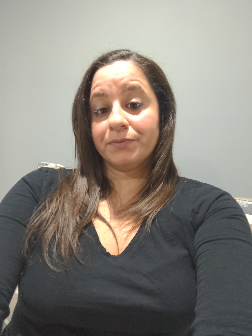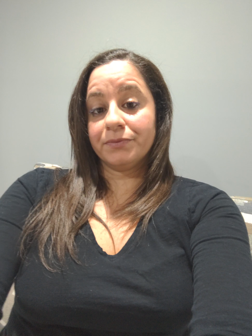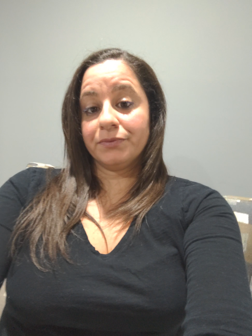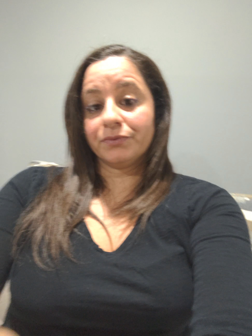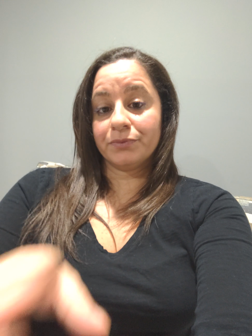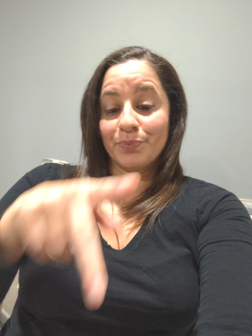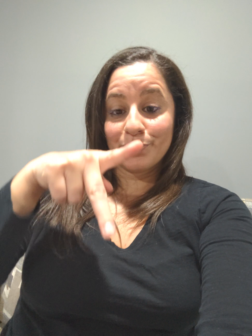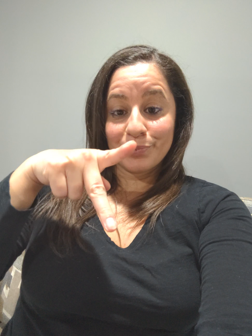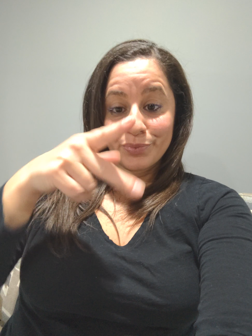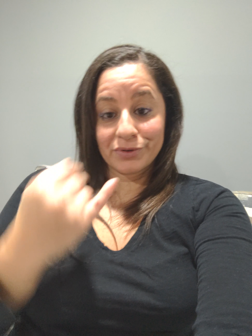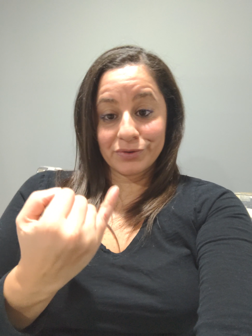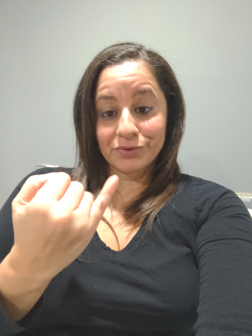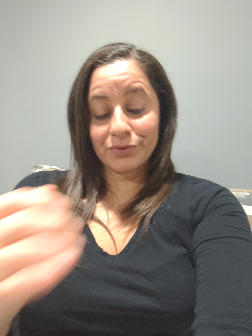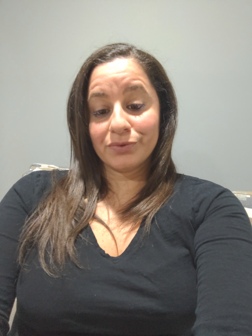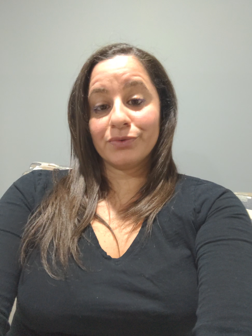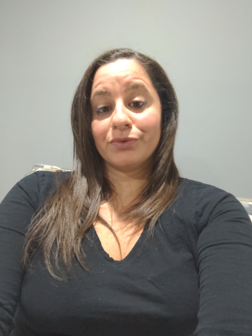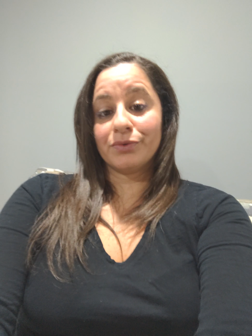pajamas